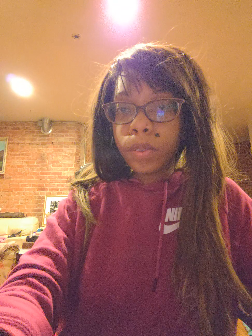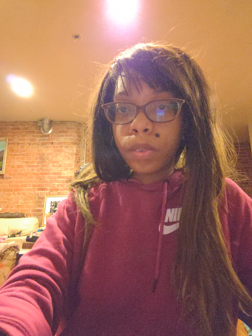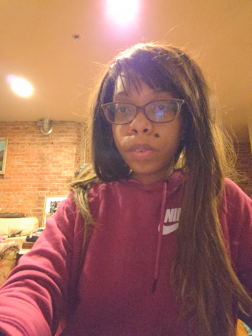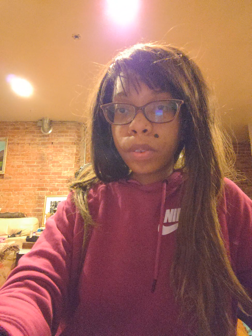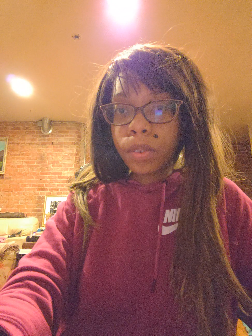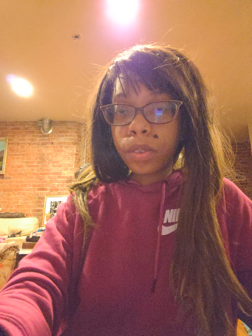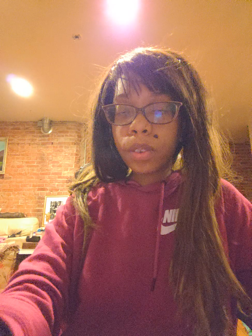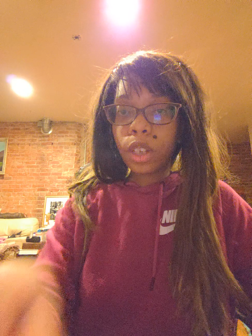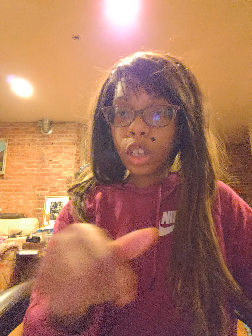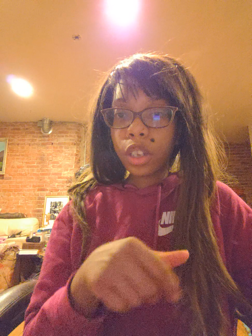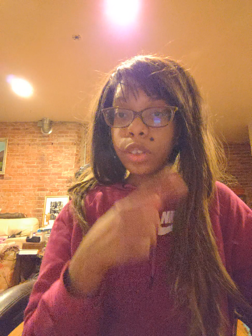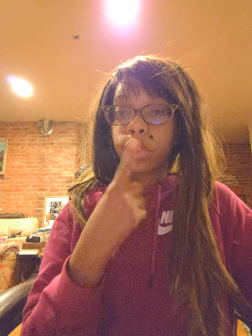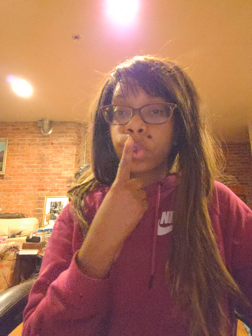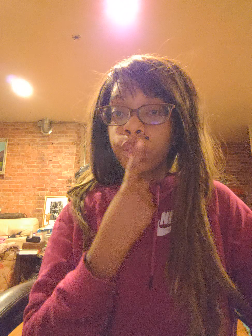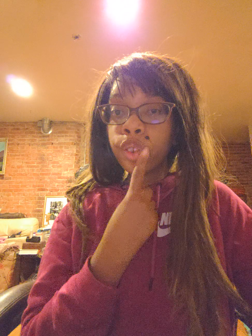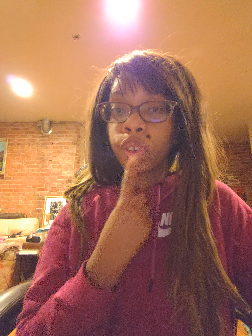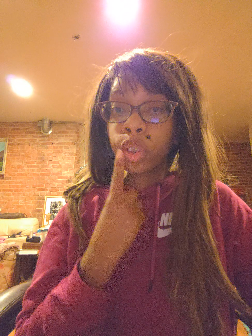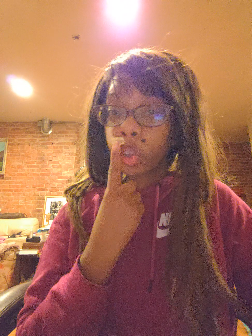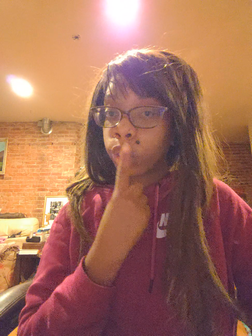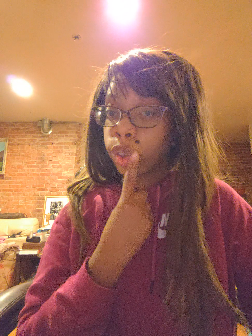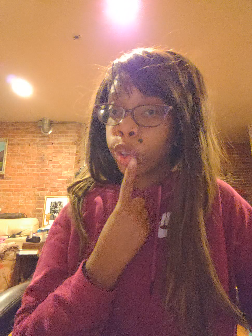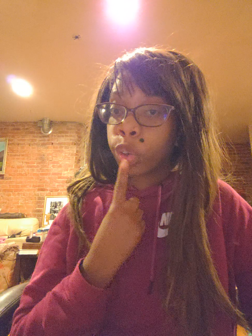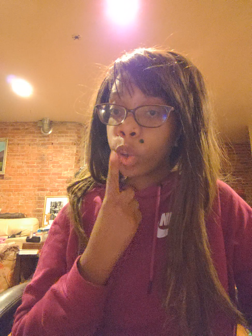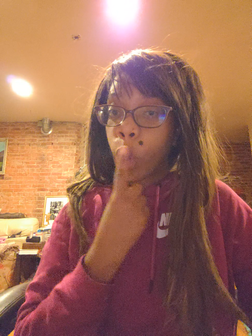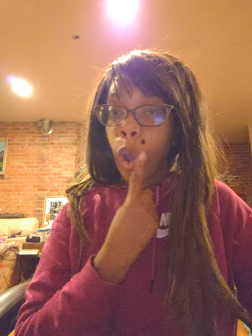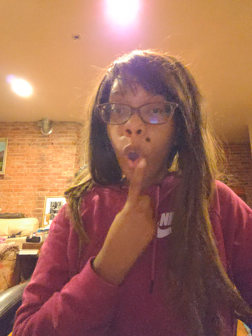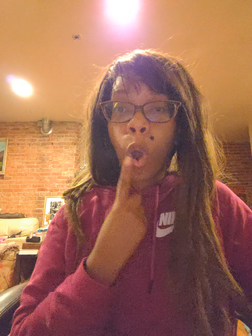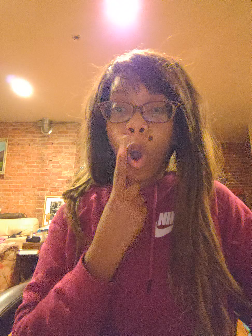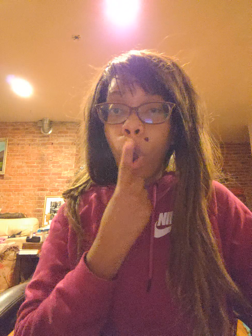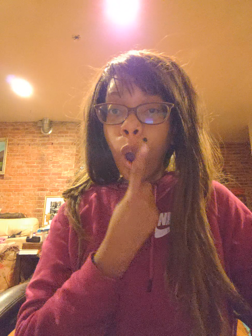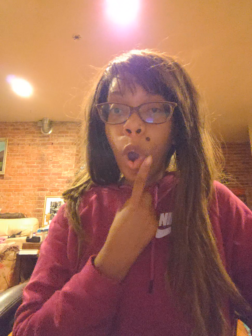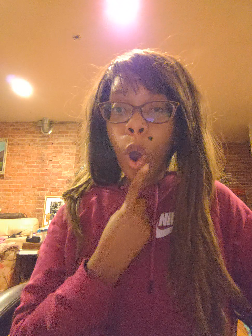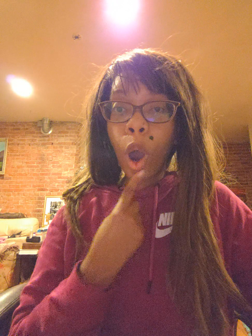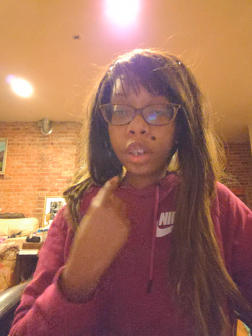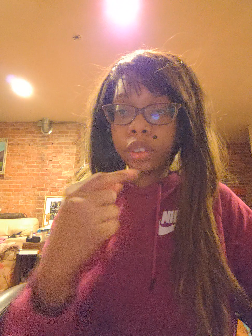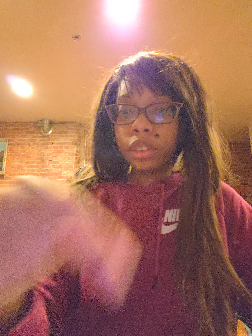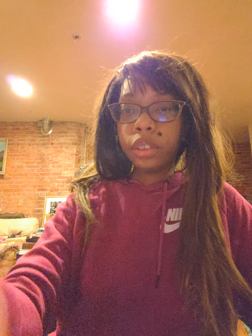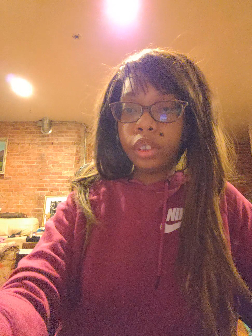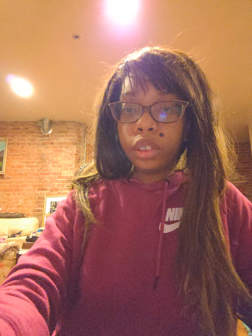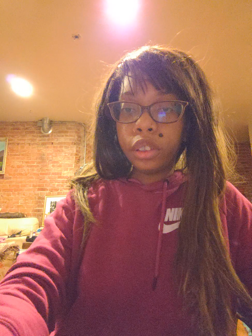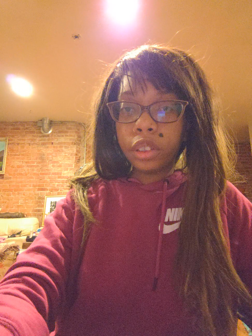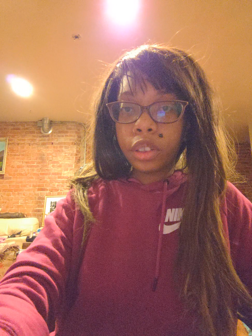mouth